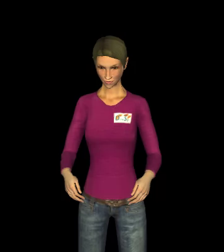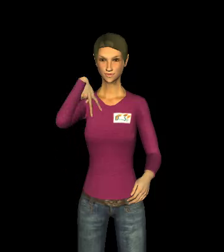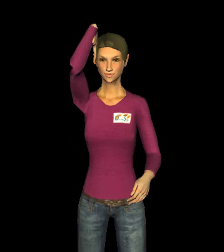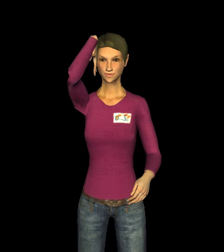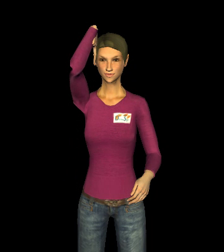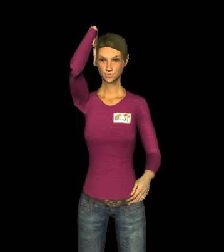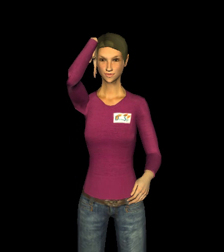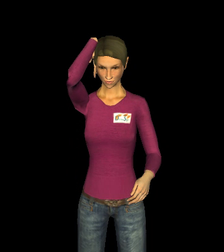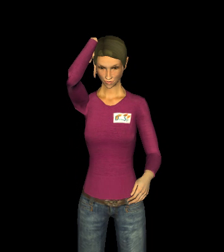كرز